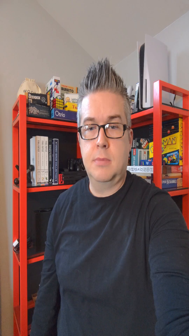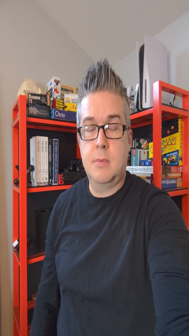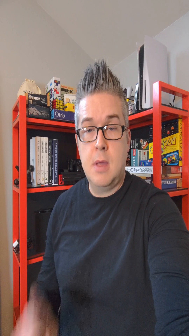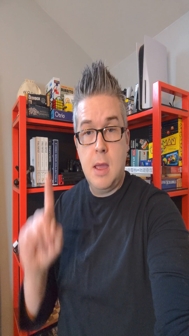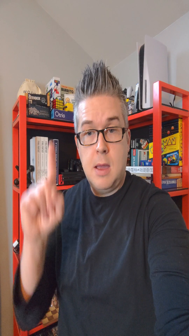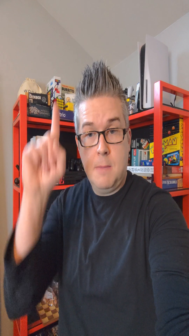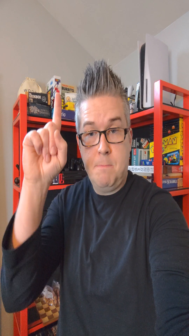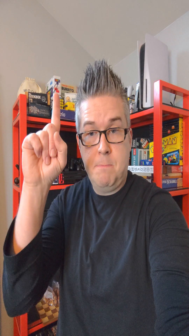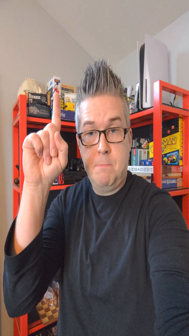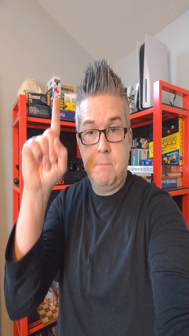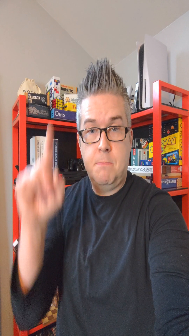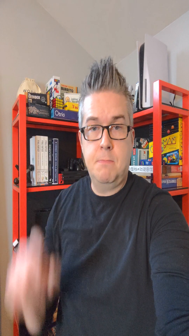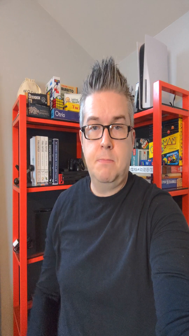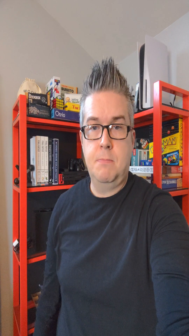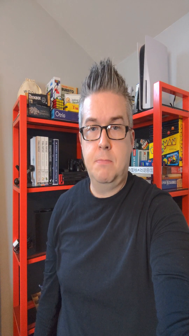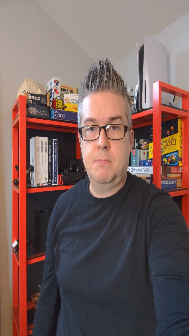up